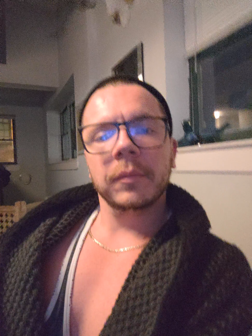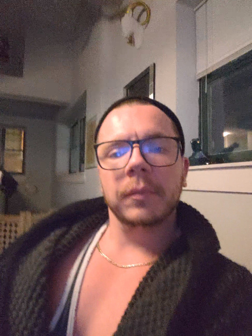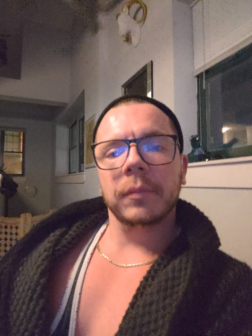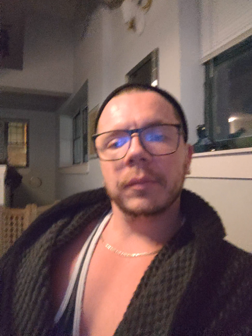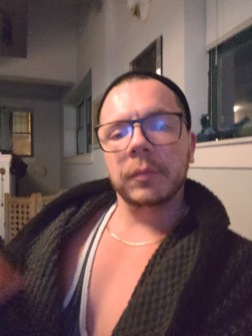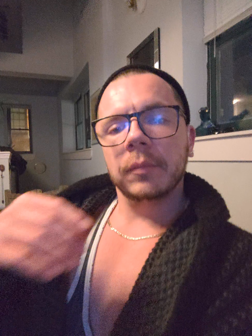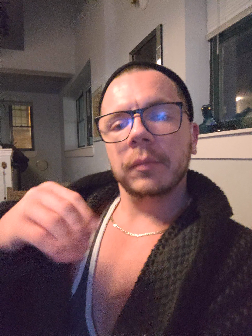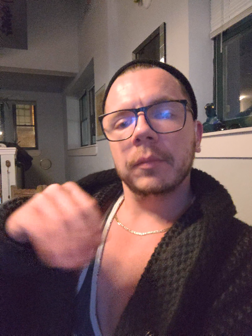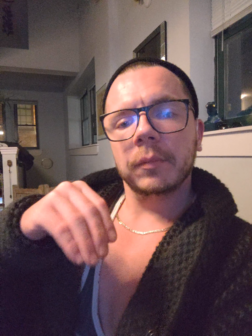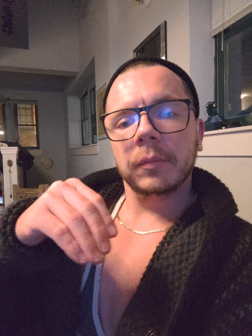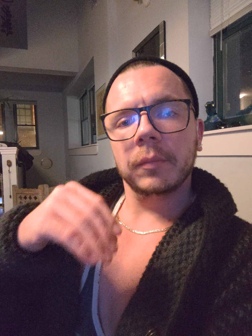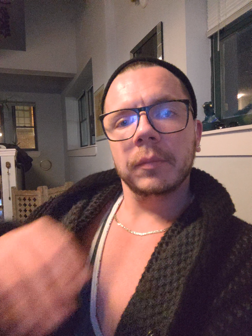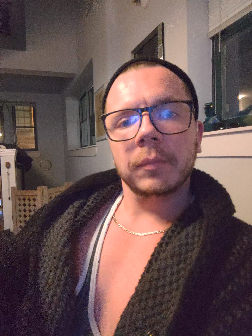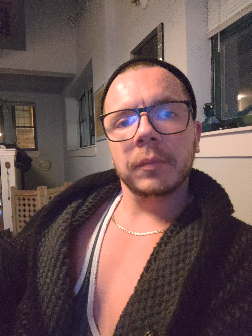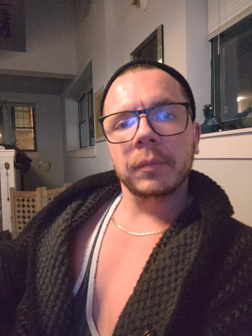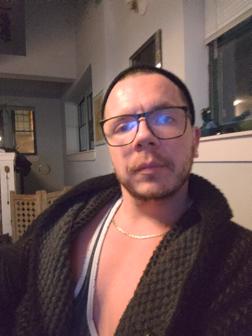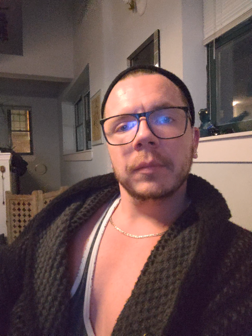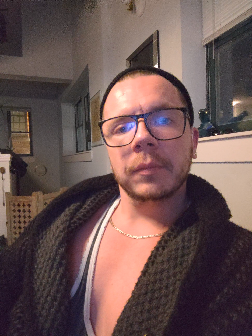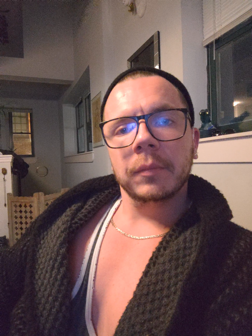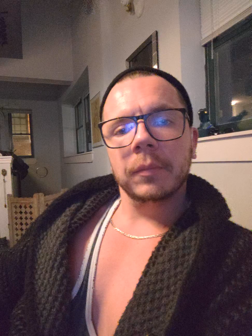store